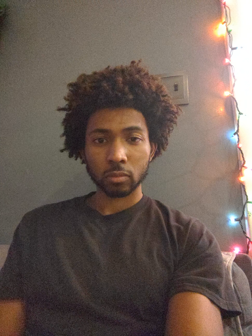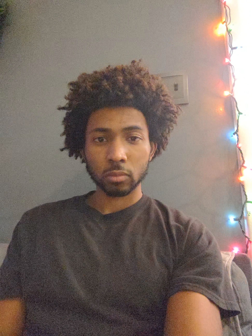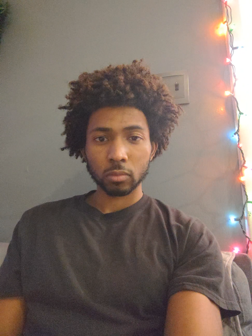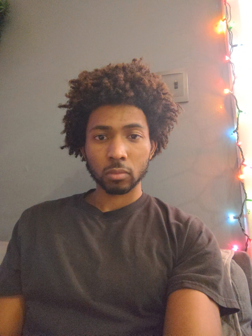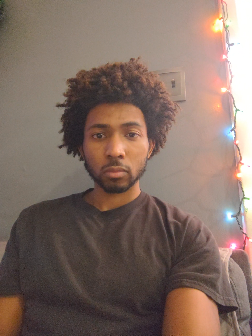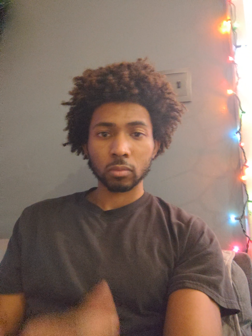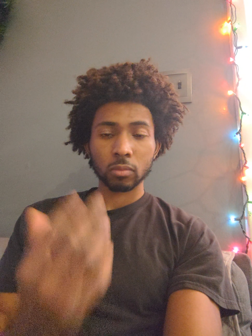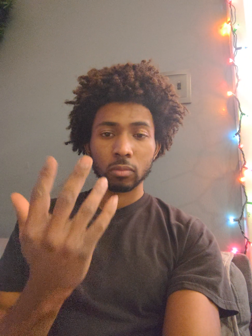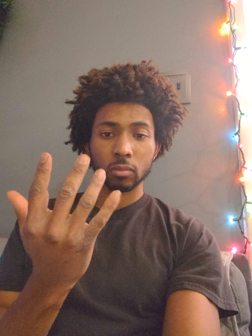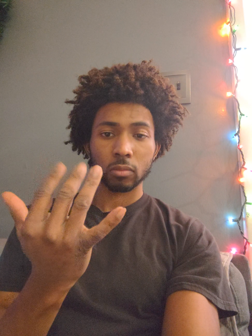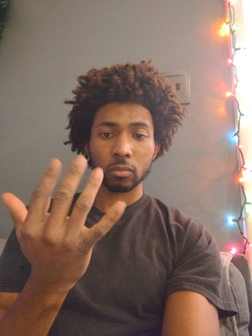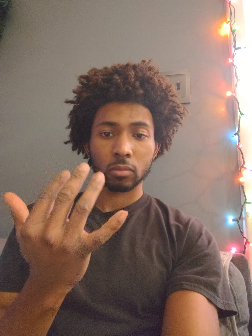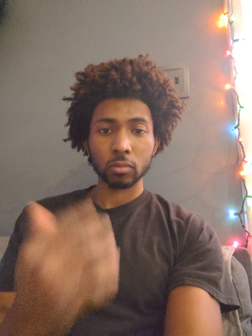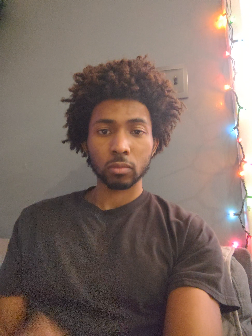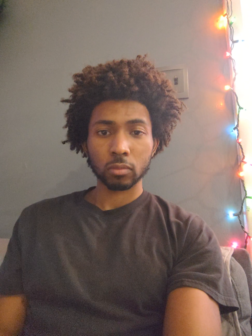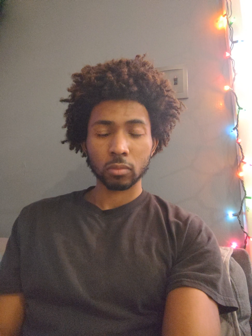finger